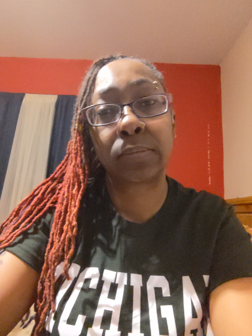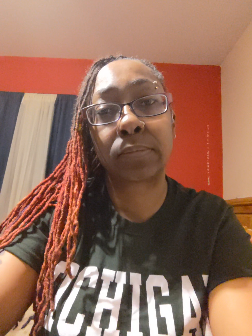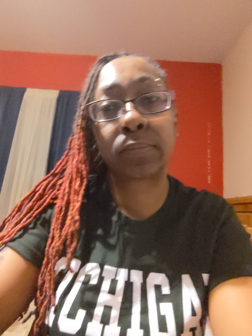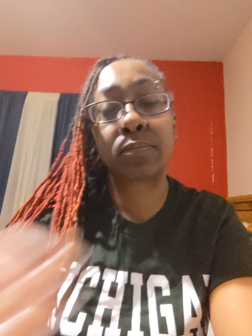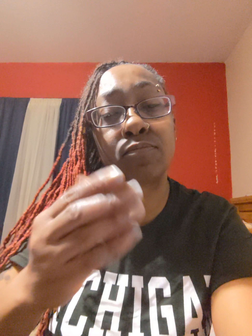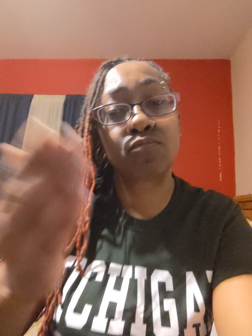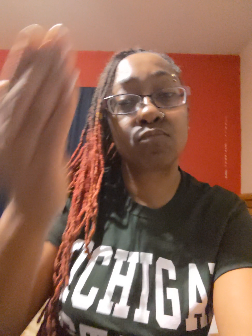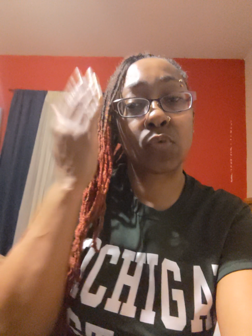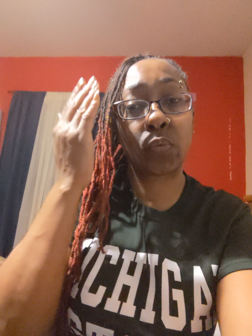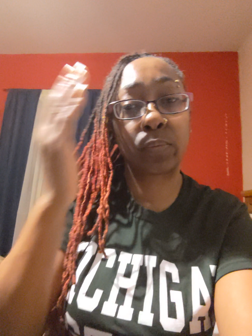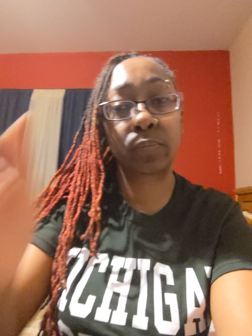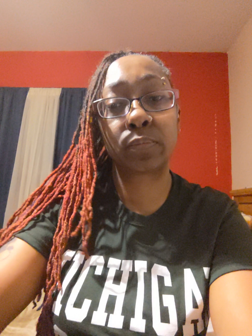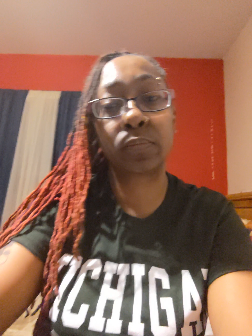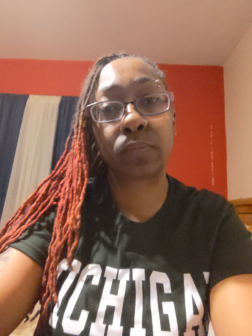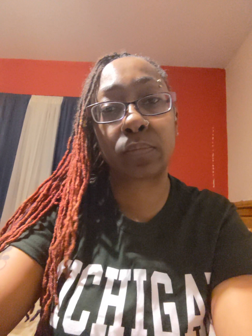morning